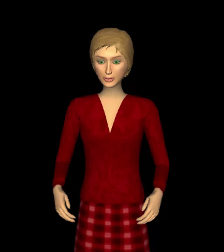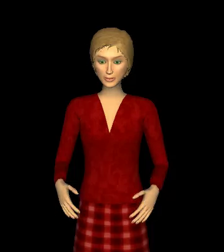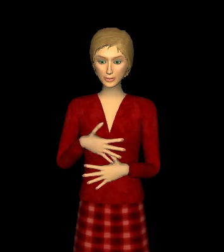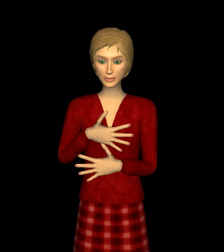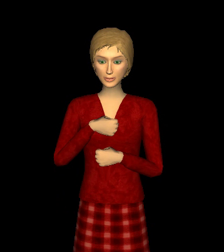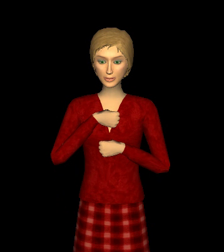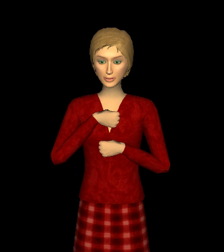يستقبل